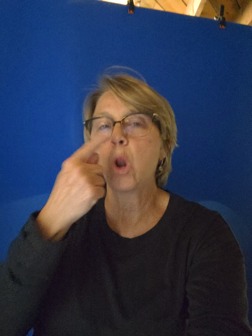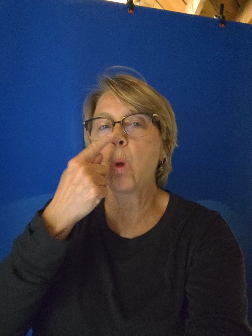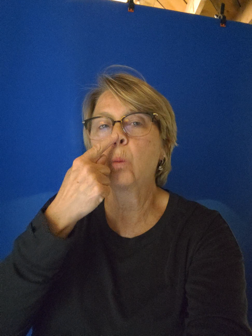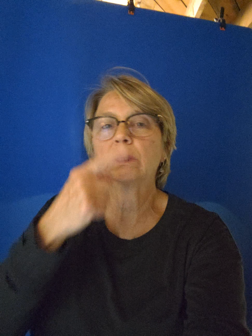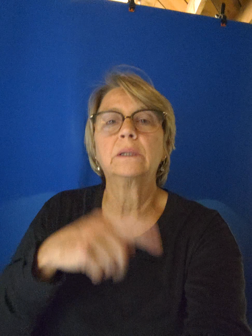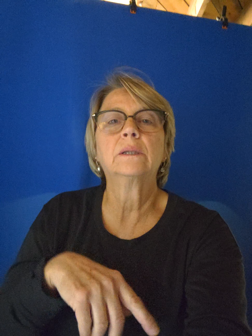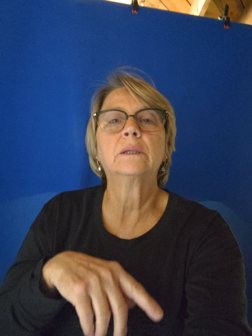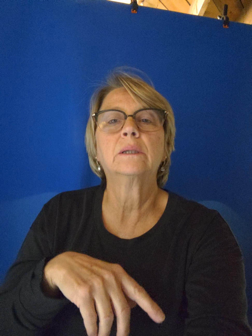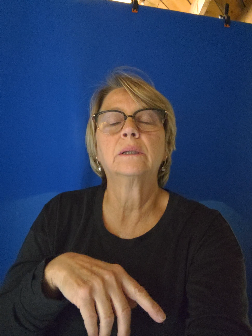nose